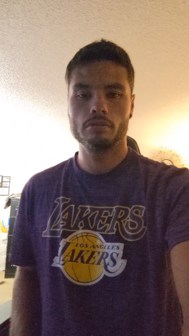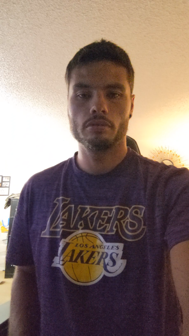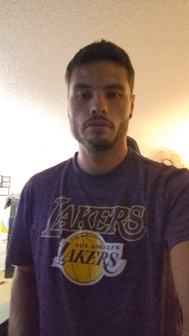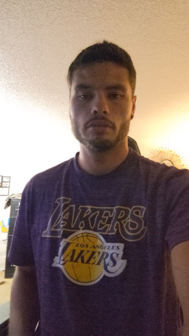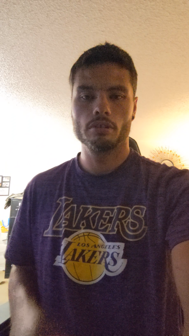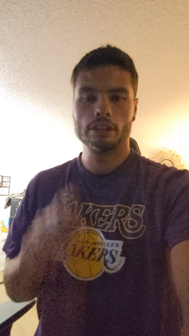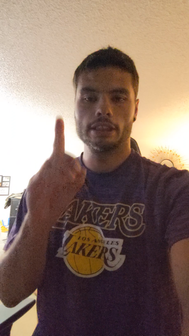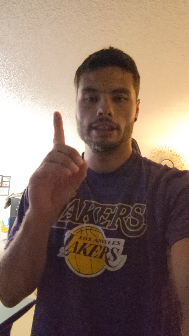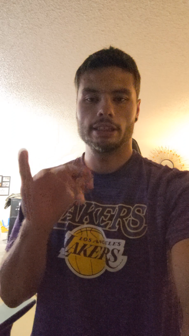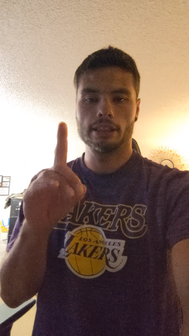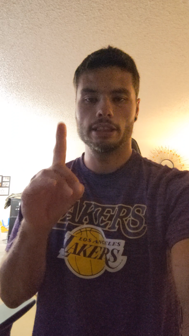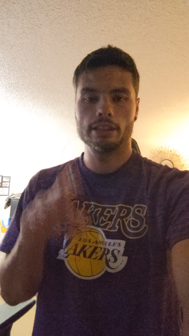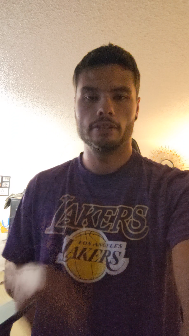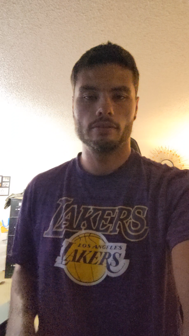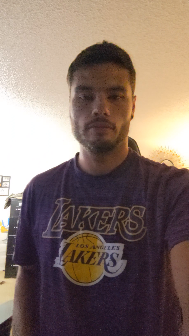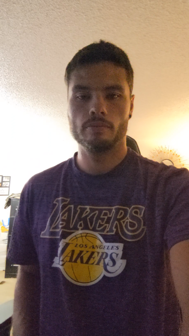did